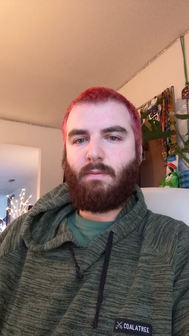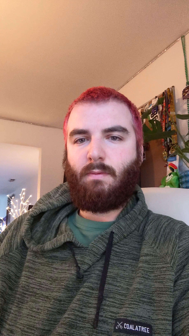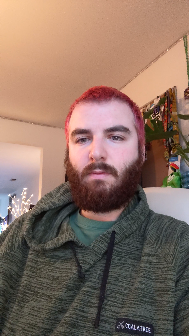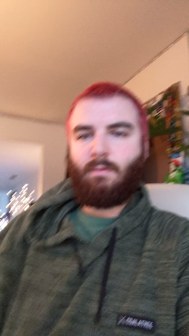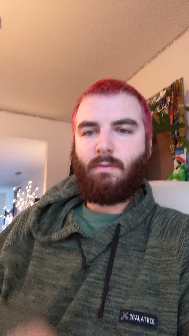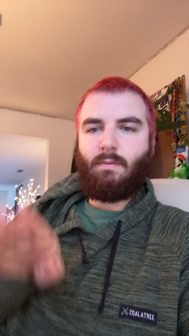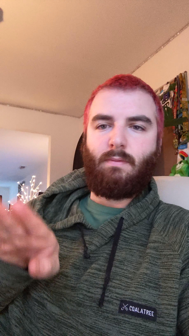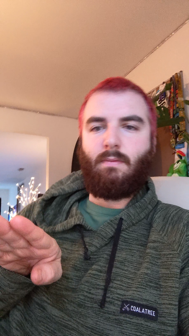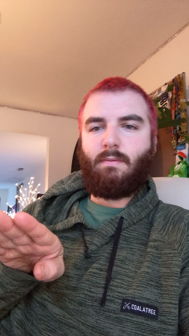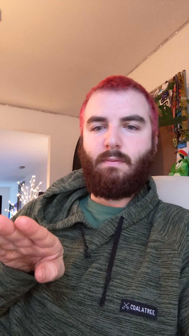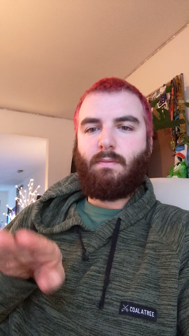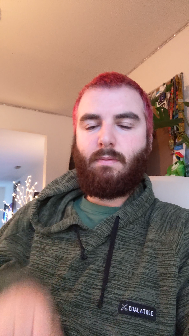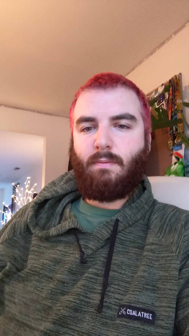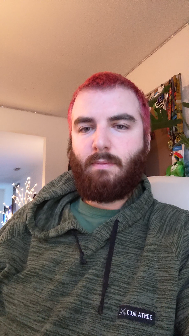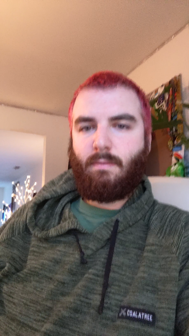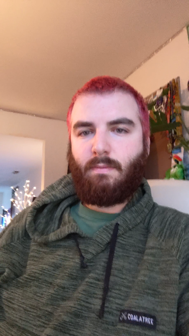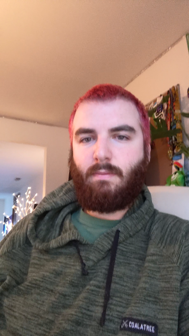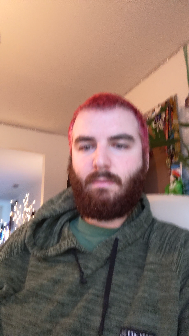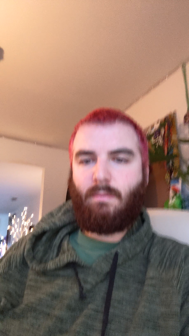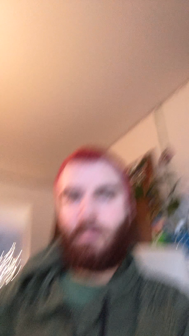penguin